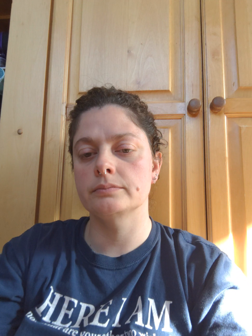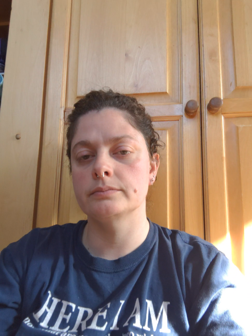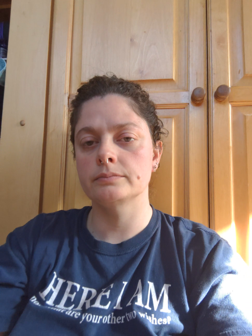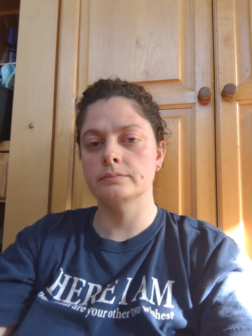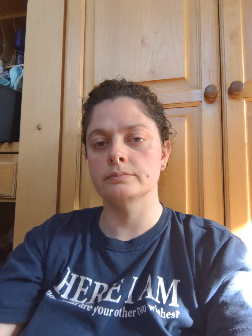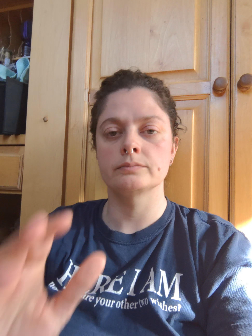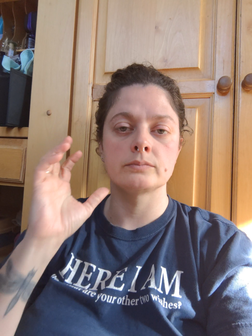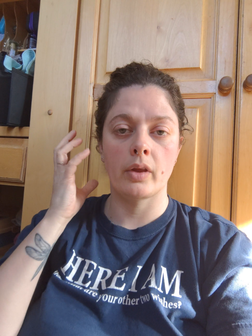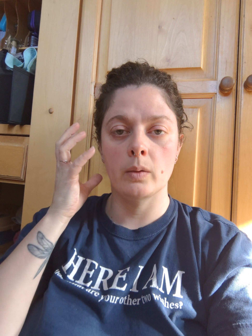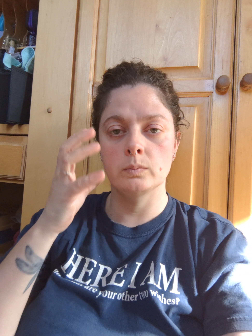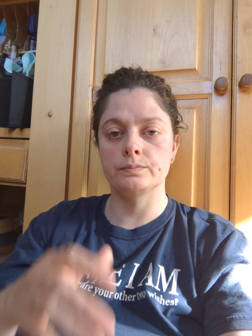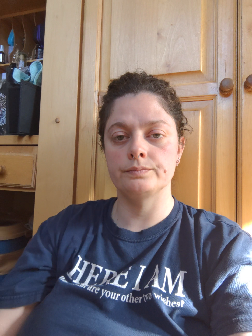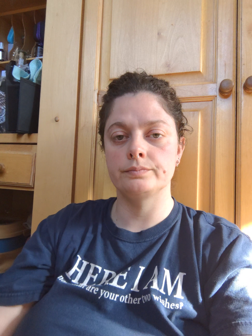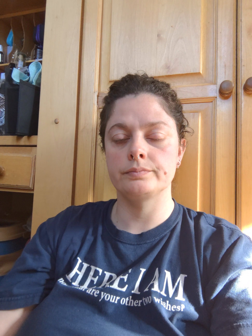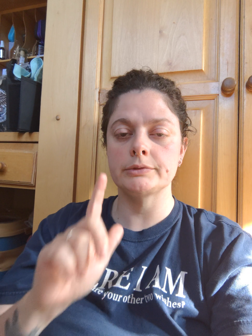radio